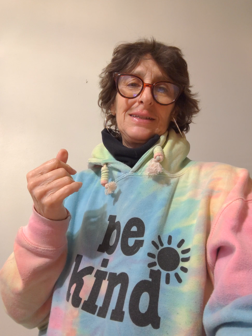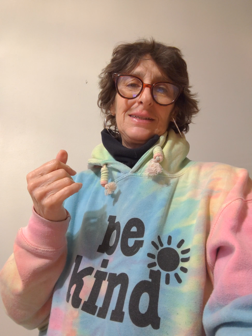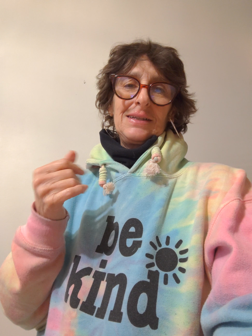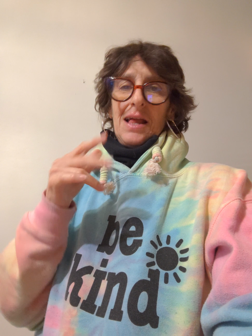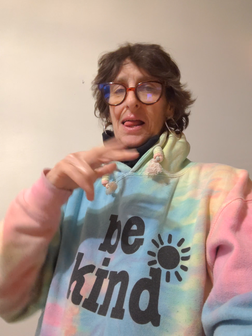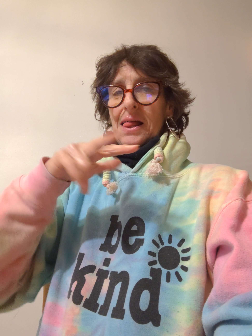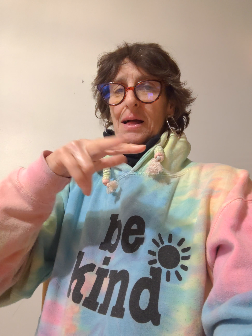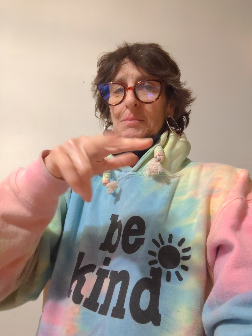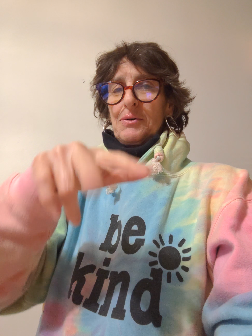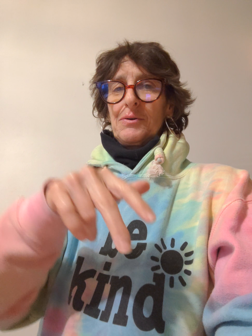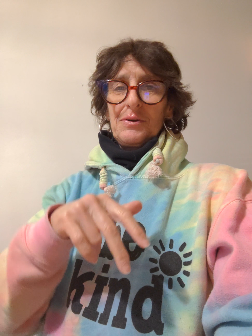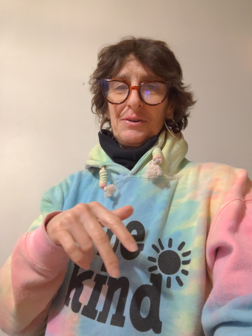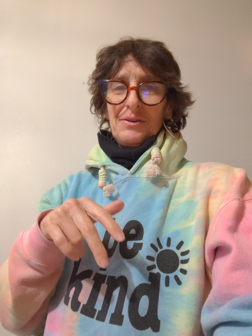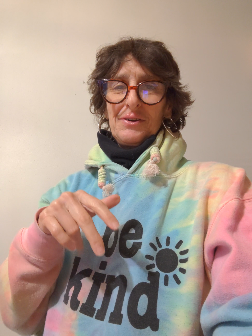helicopter